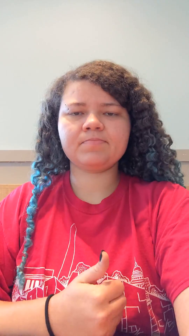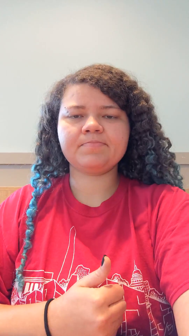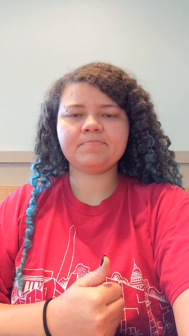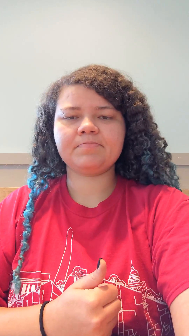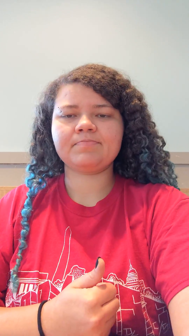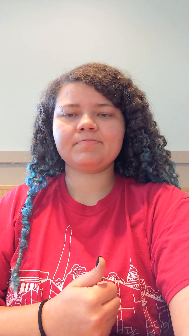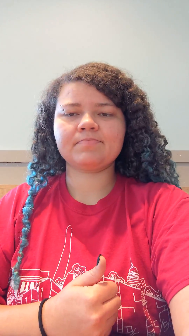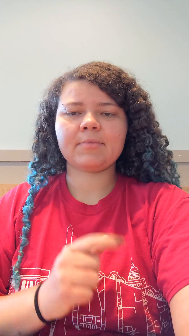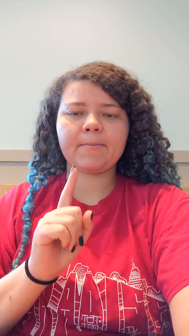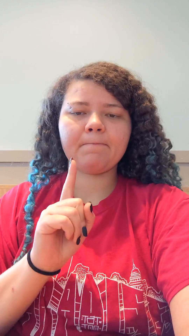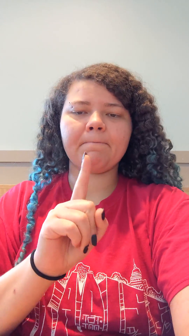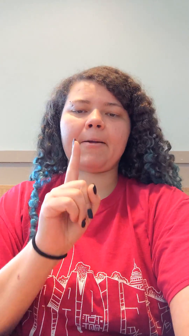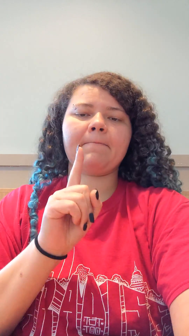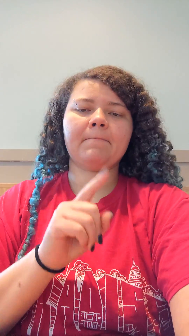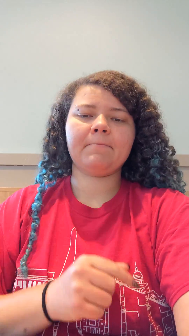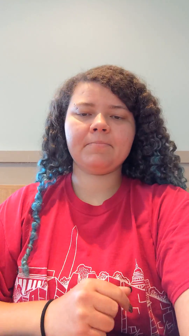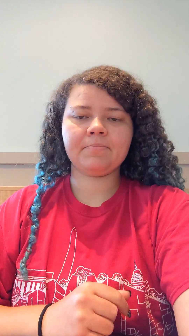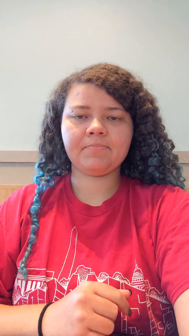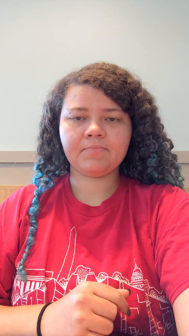bump